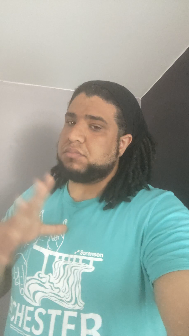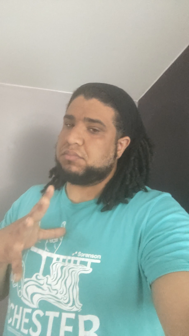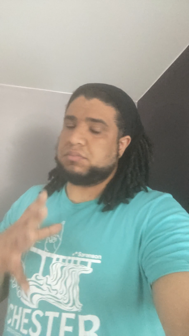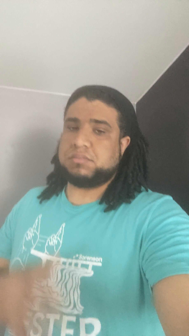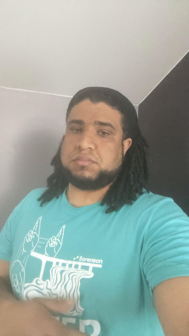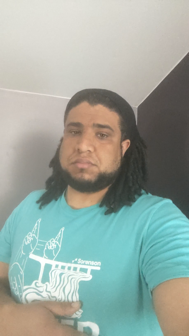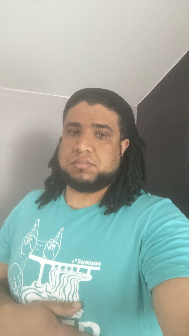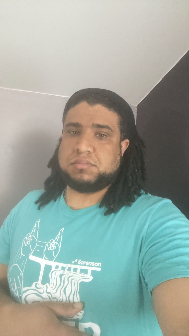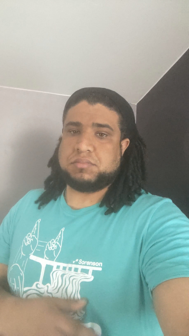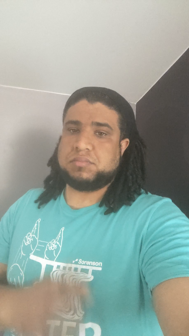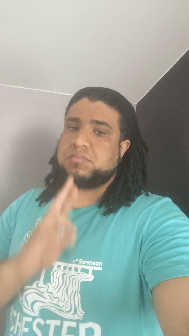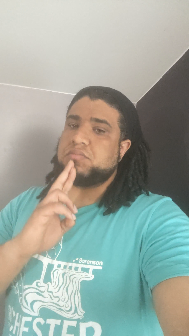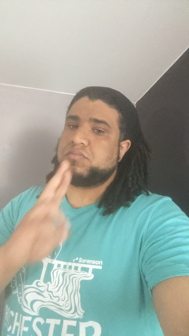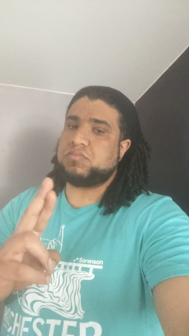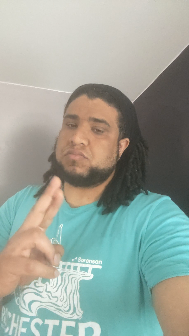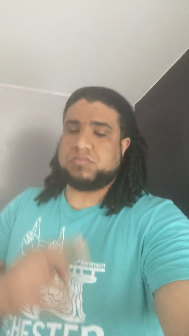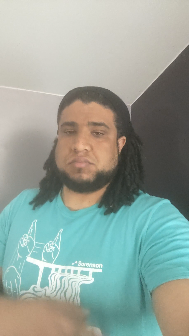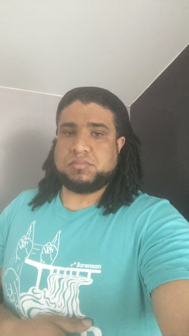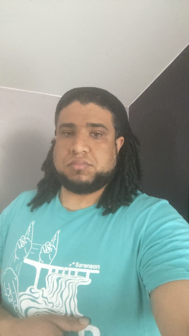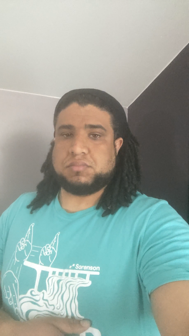are